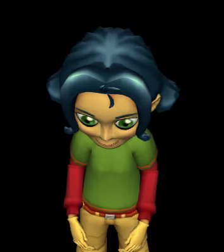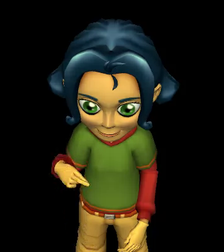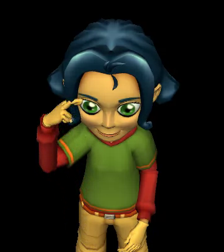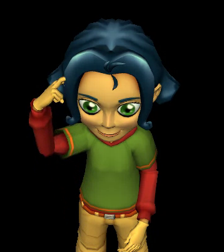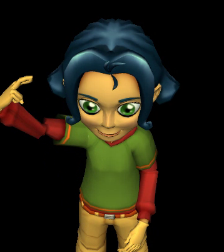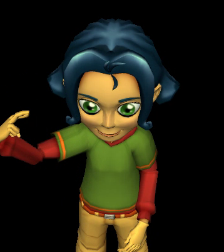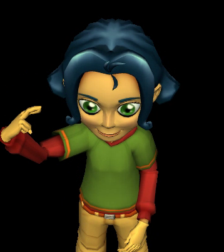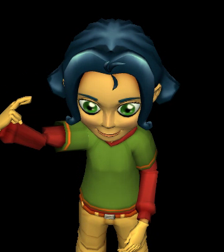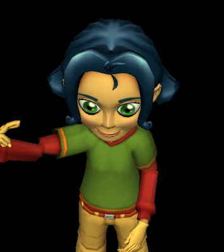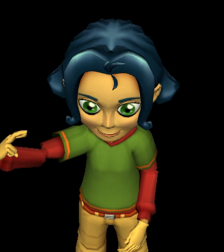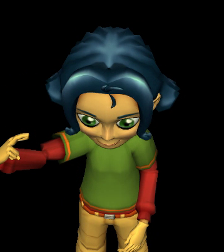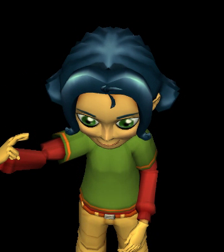حلم